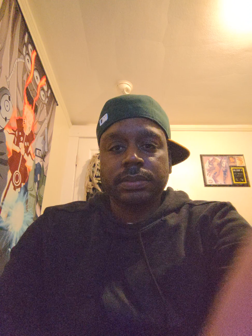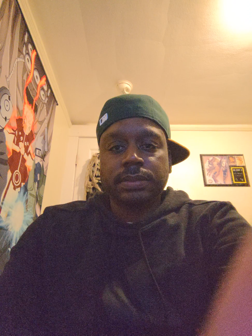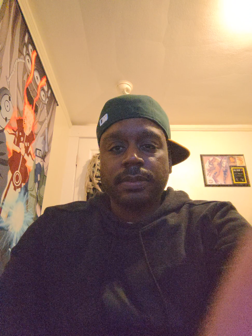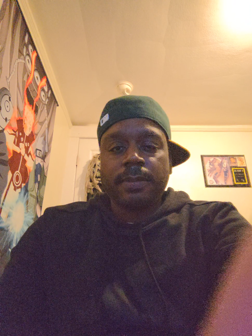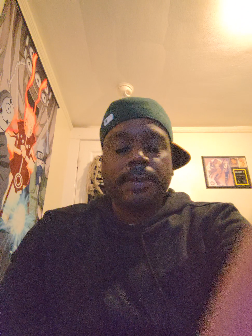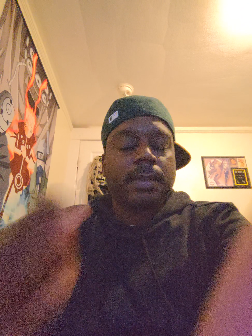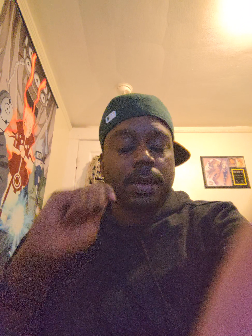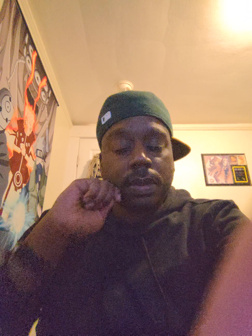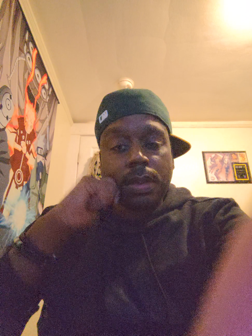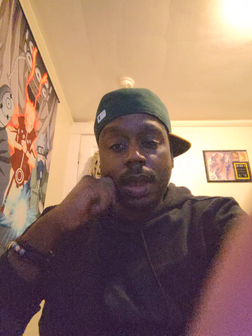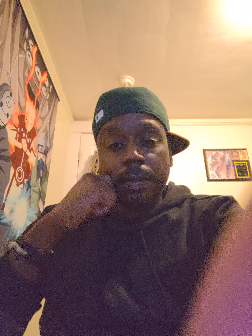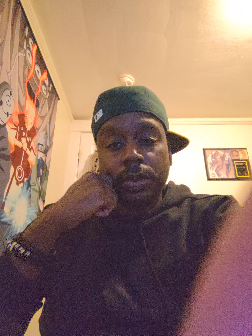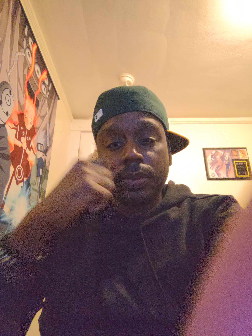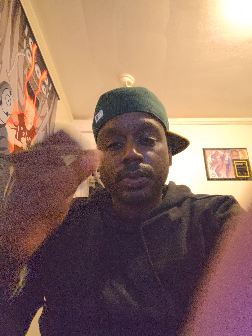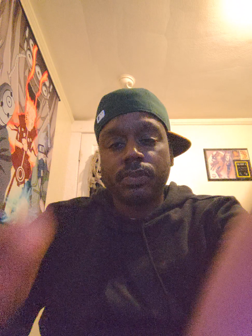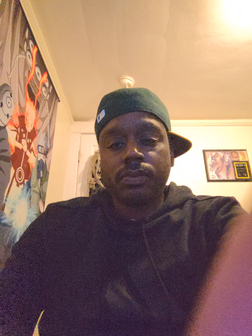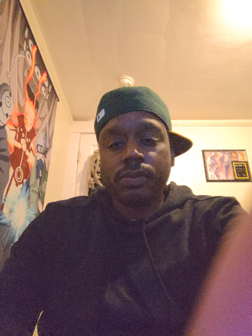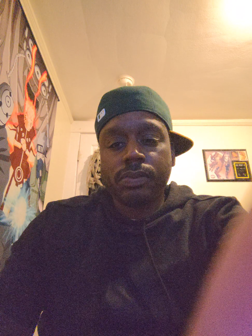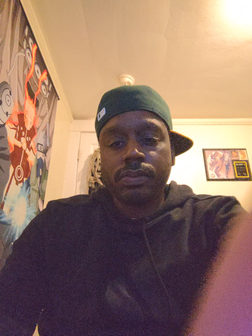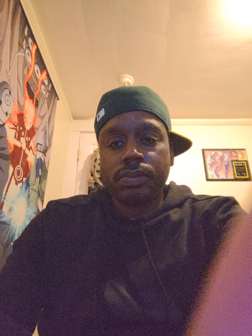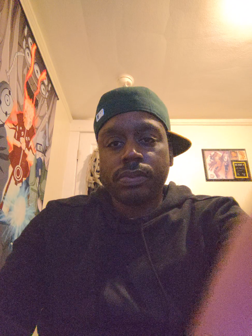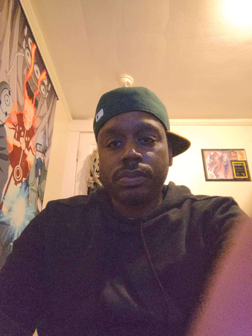apple